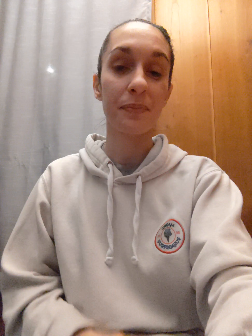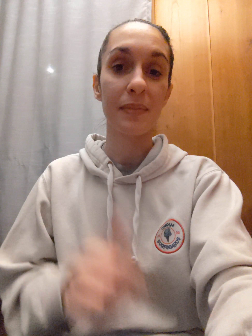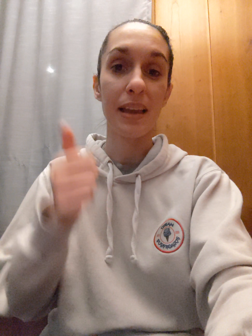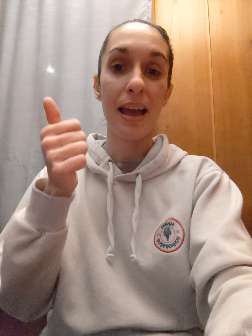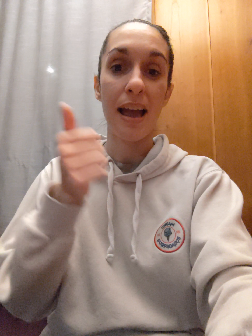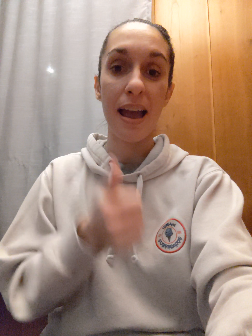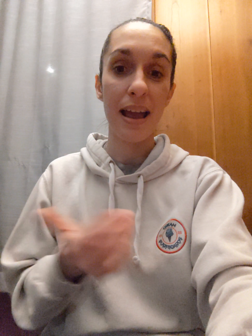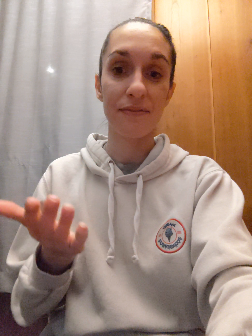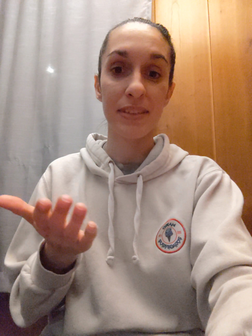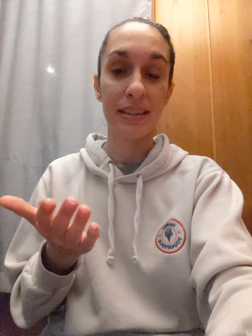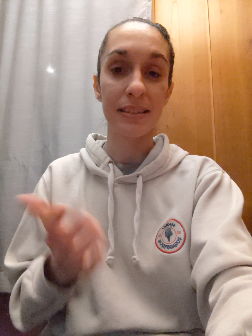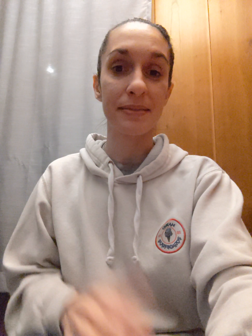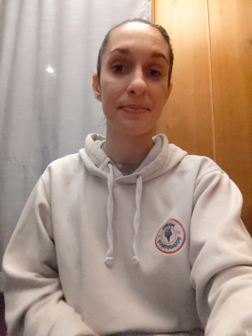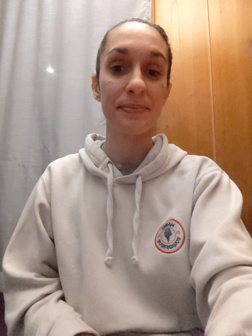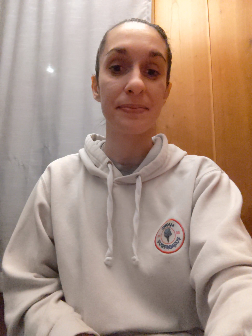every